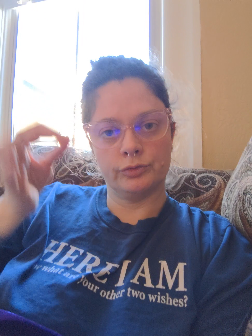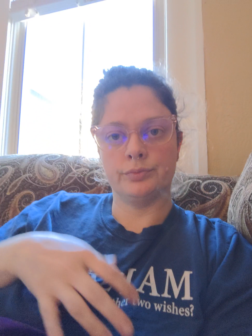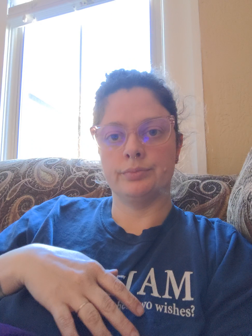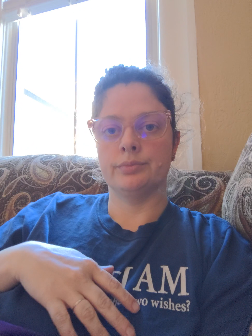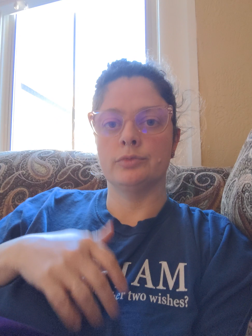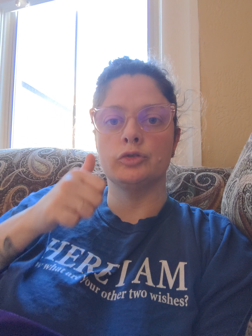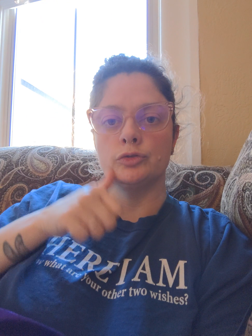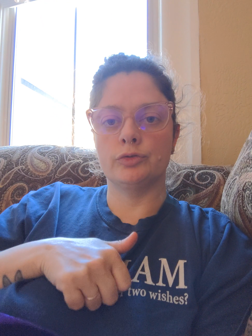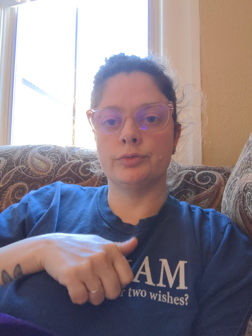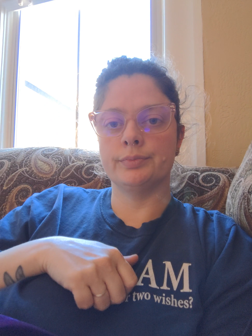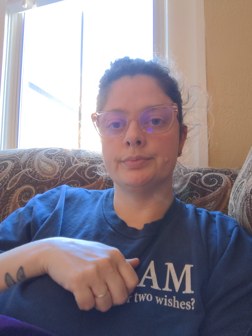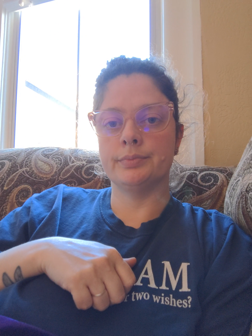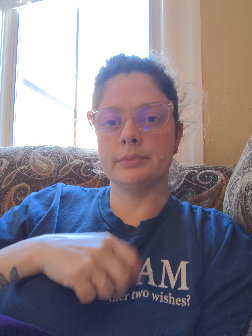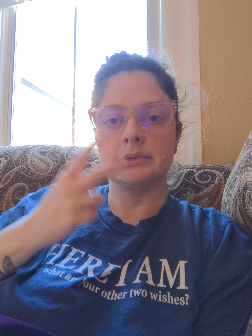girl